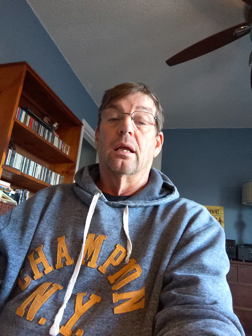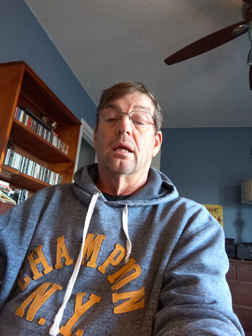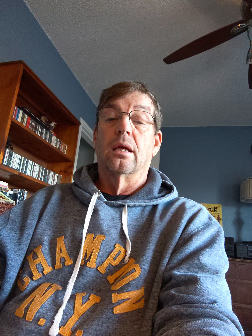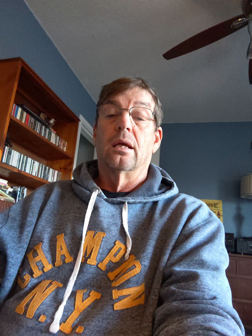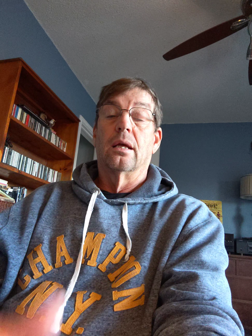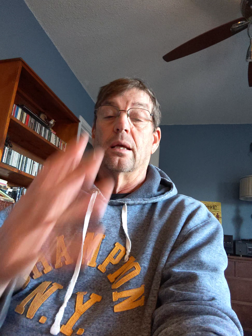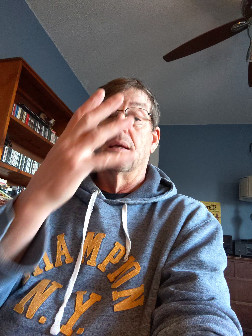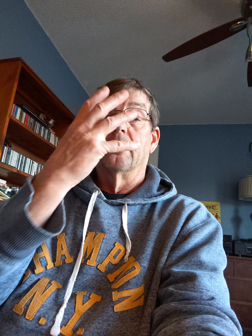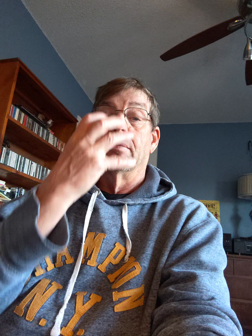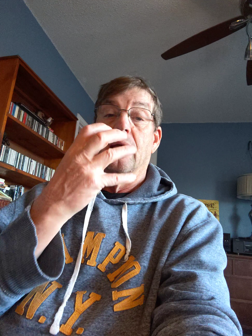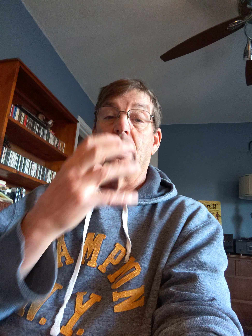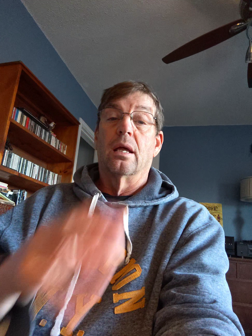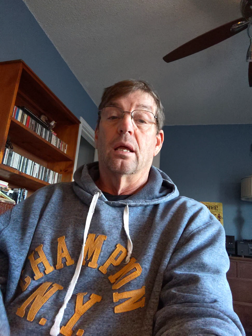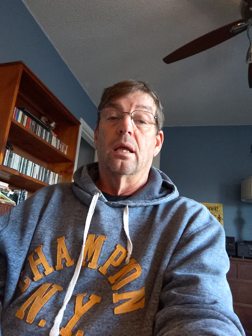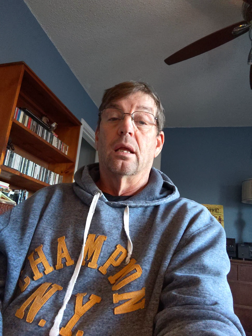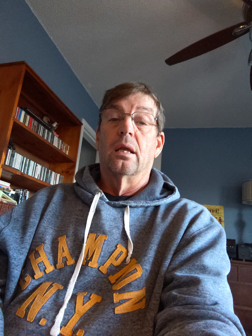mad